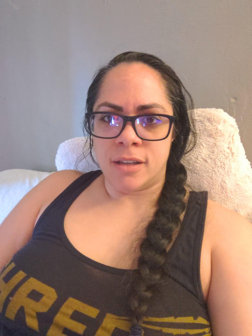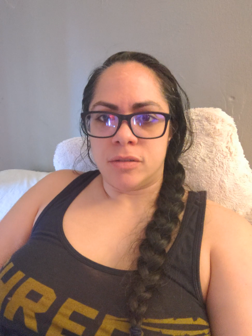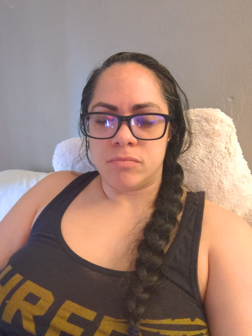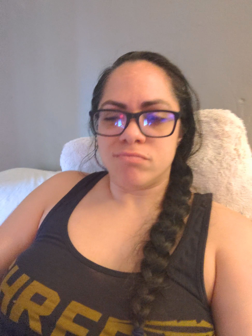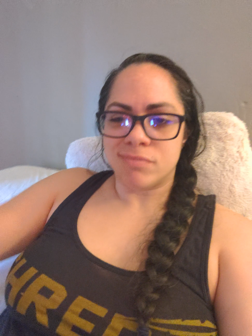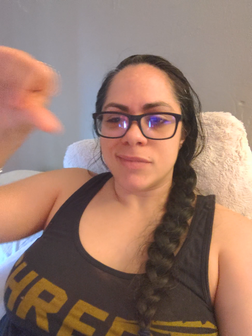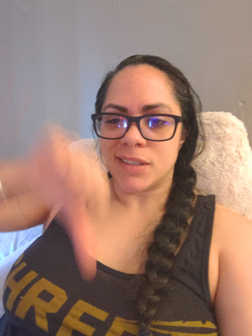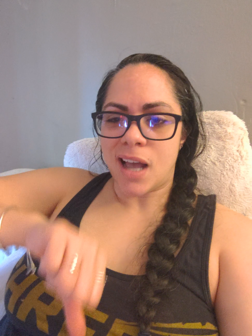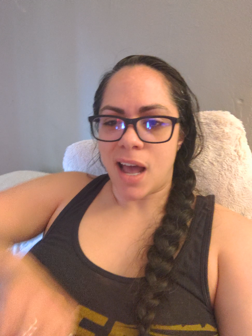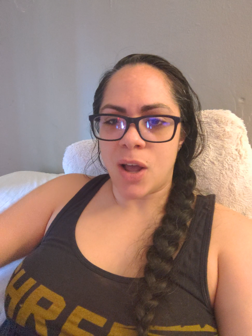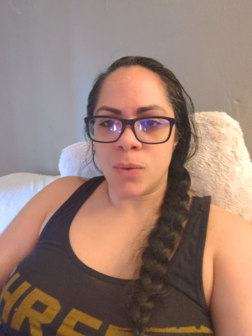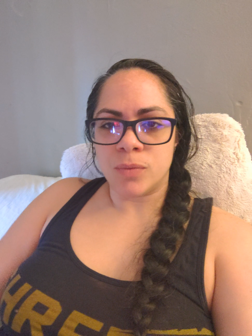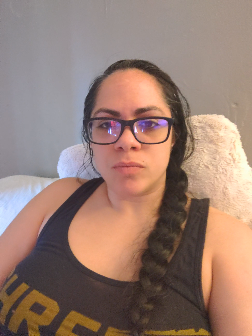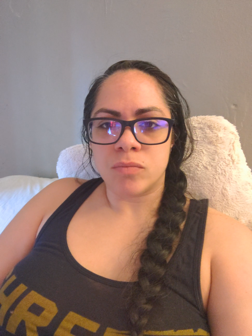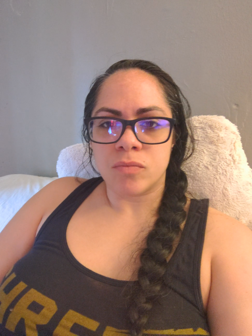down